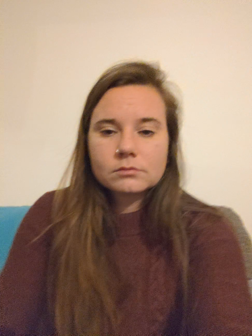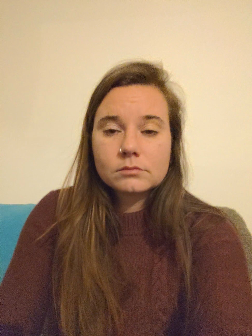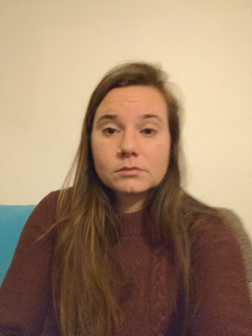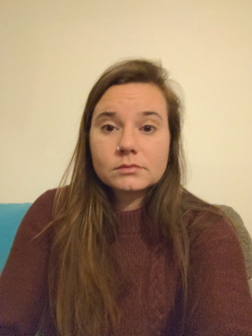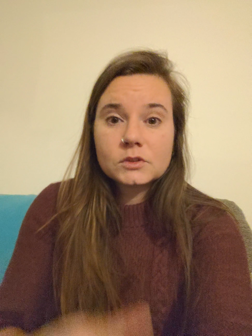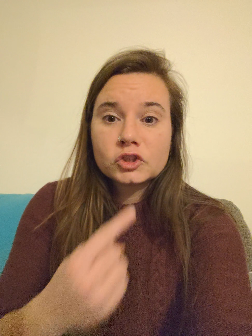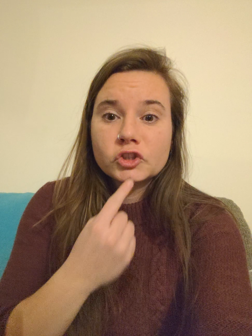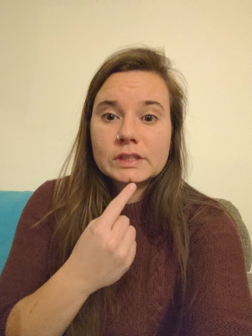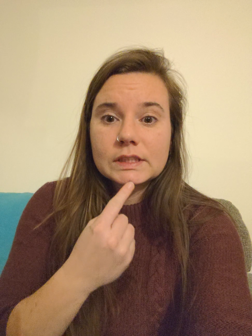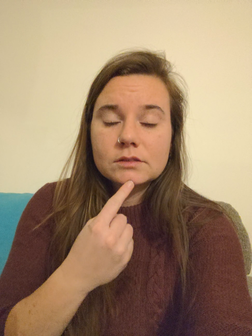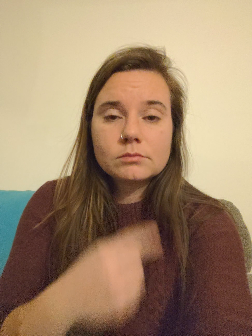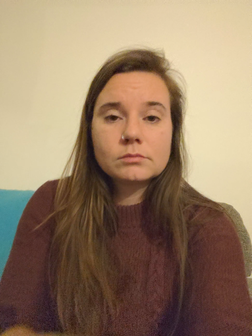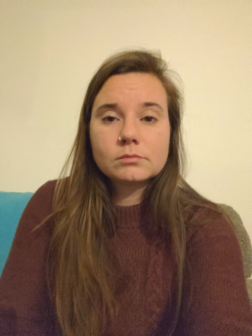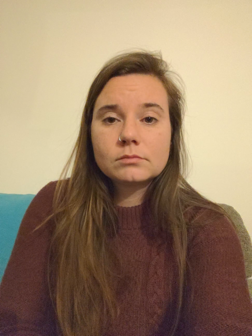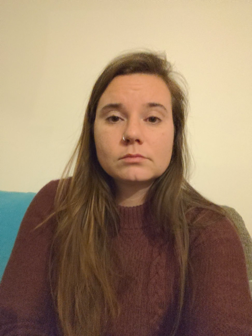chin